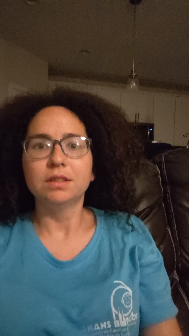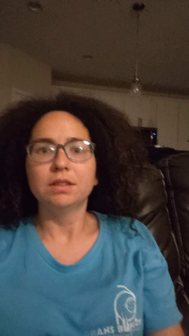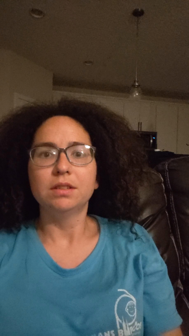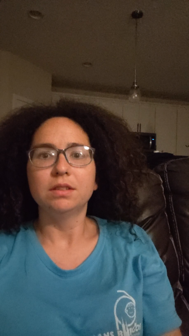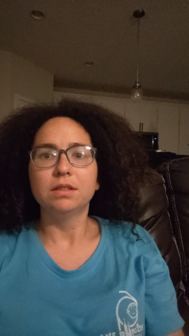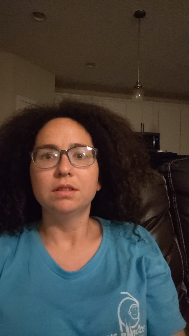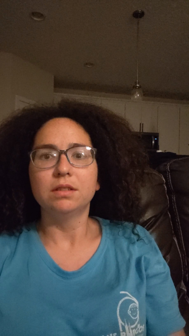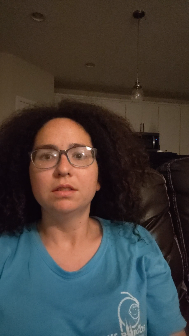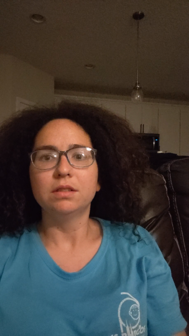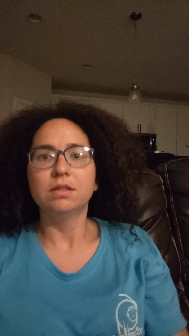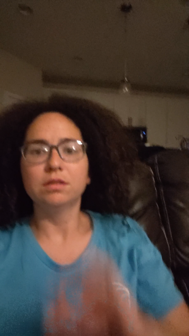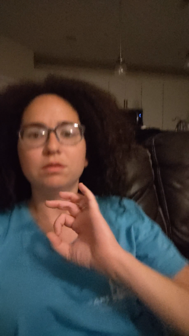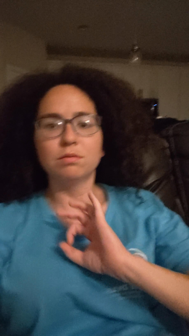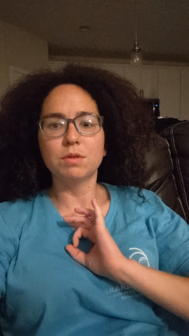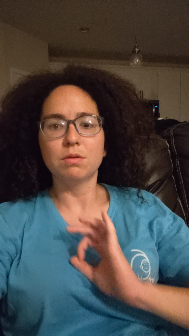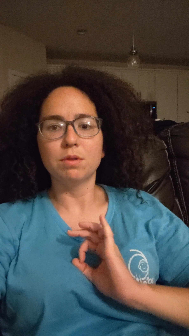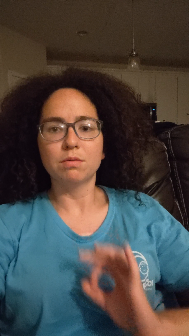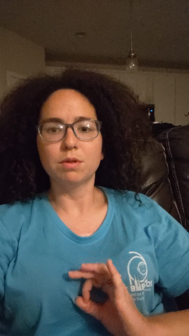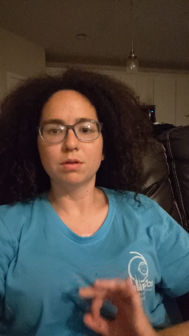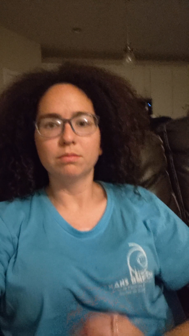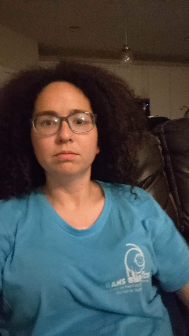button